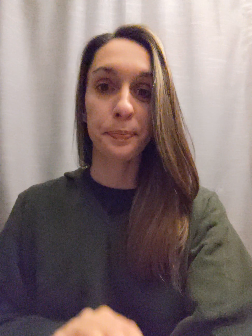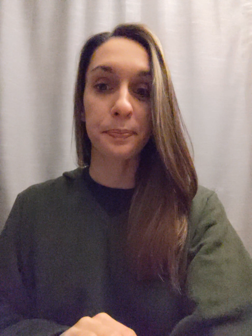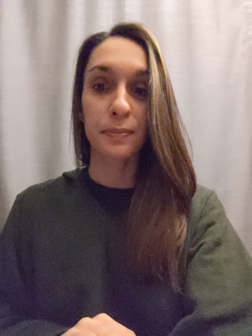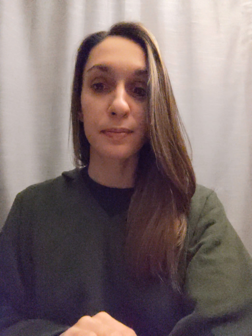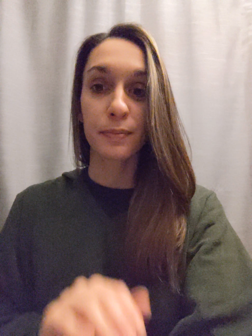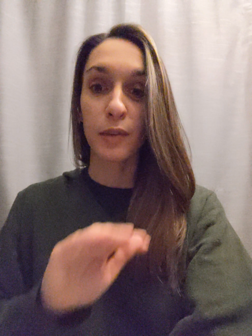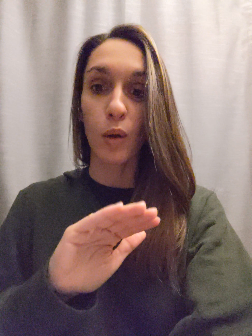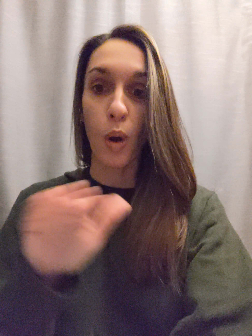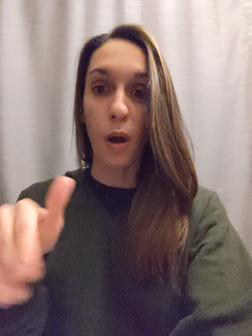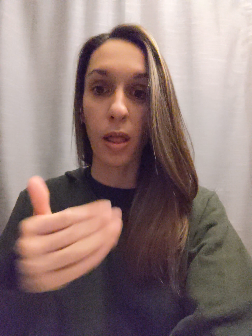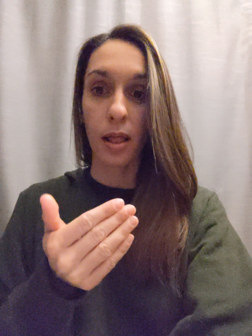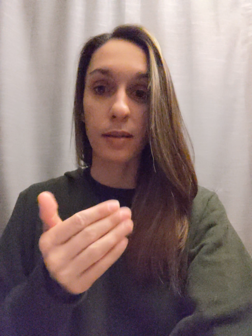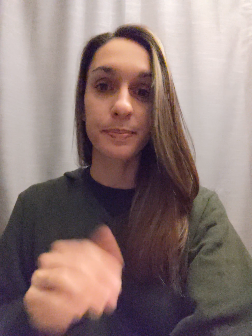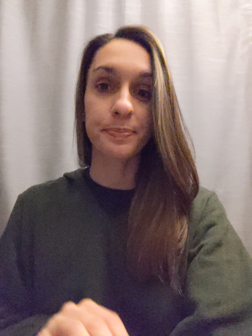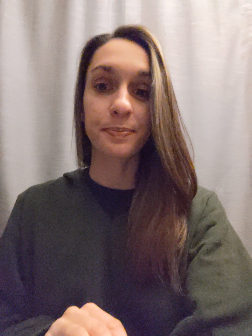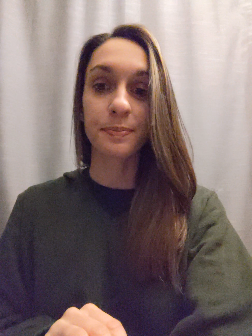all